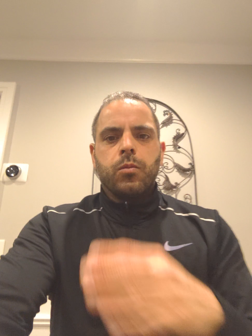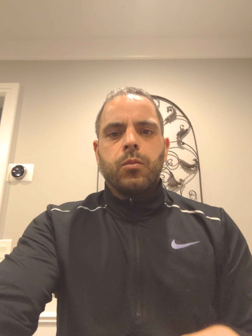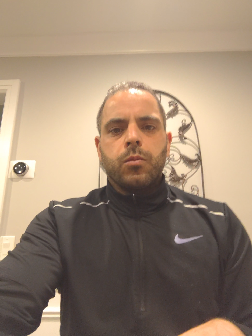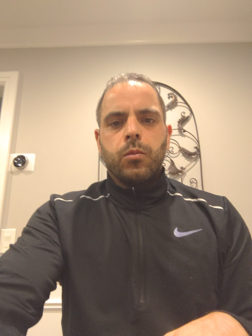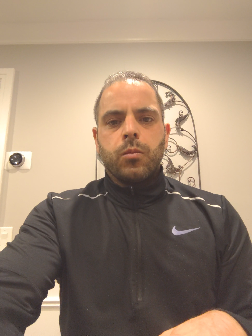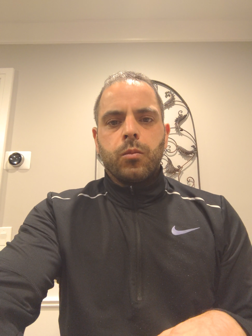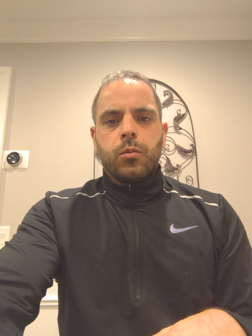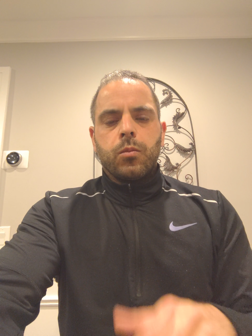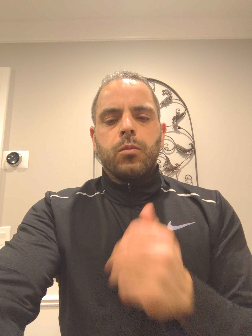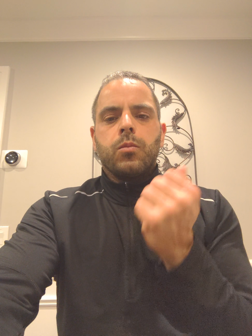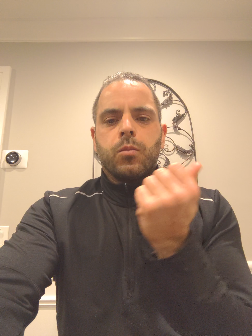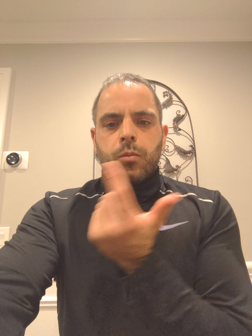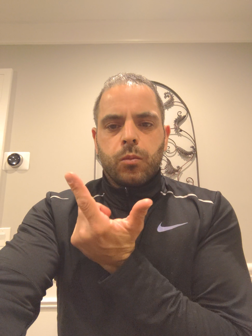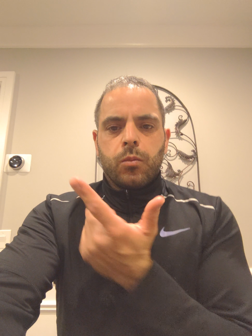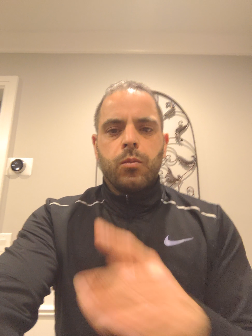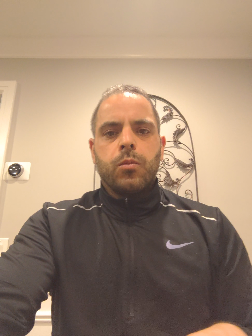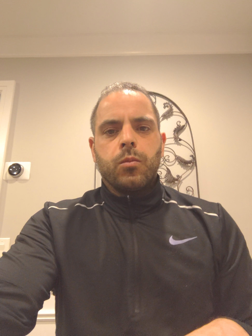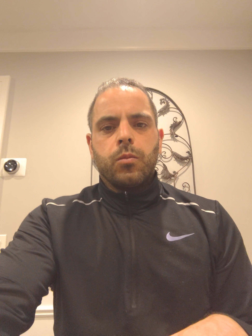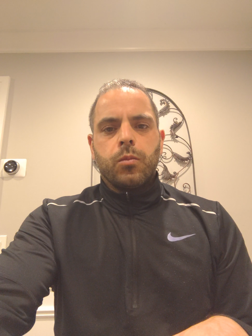all